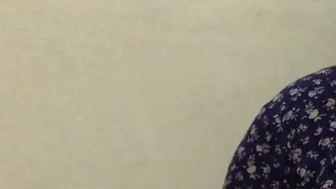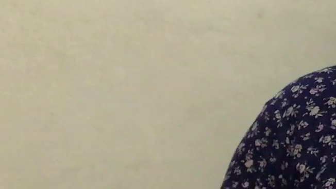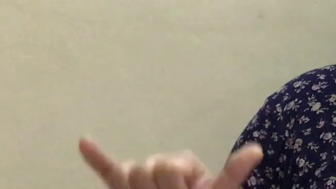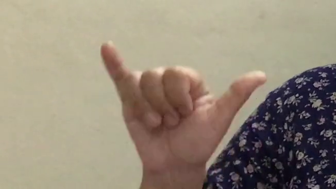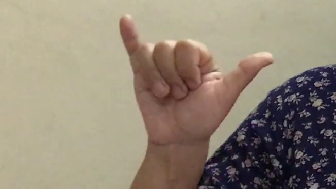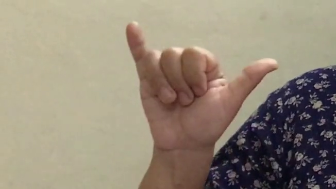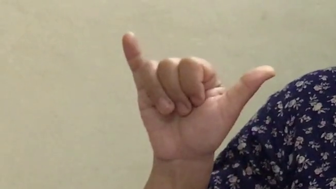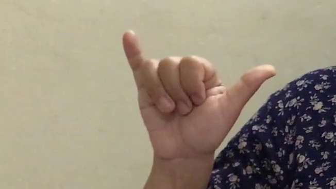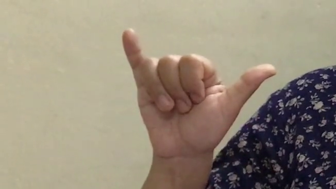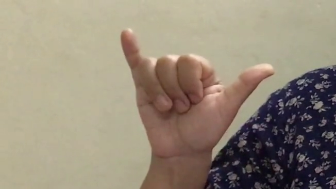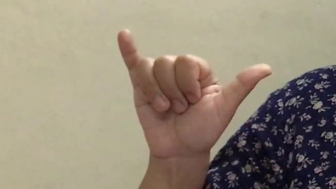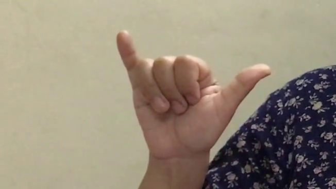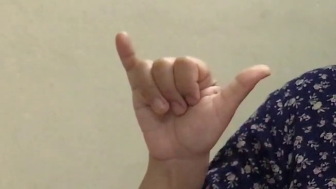ड